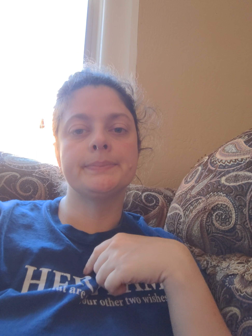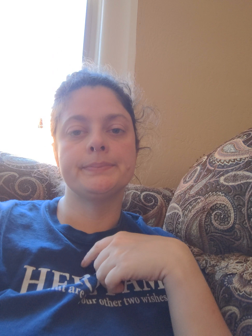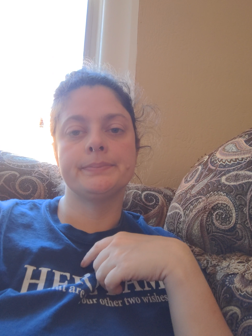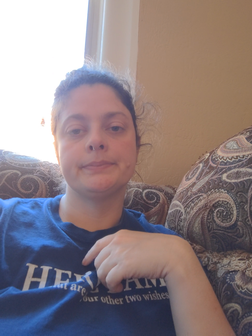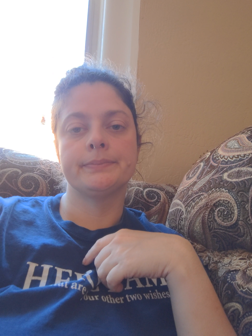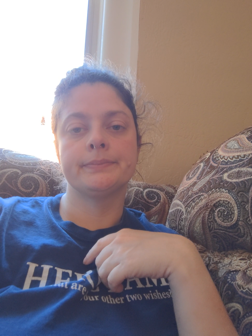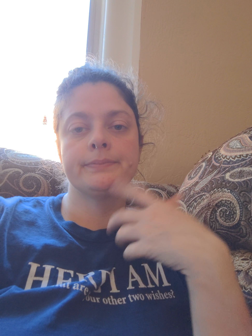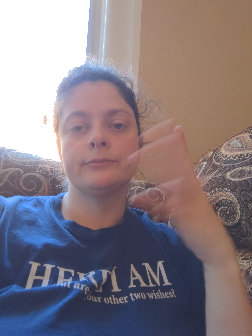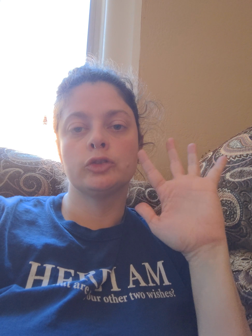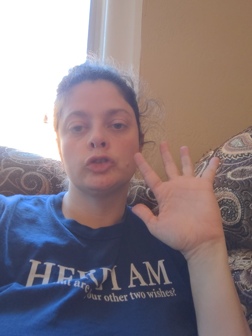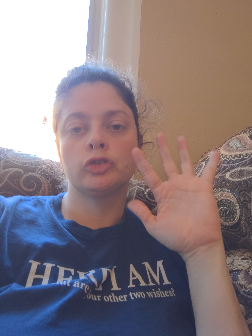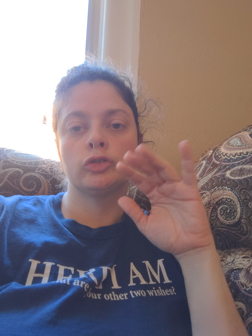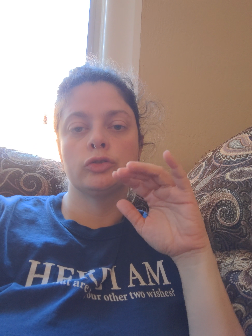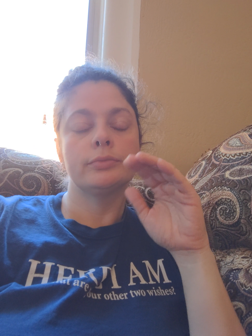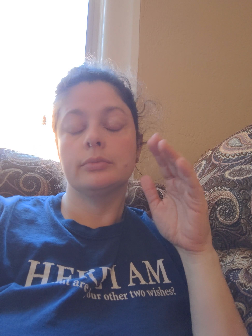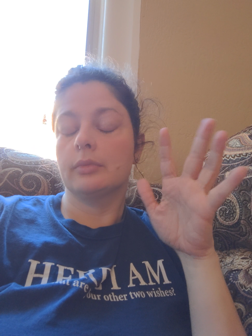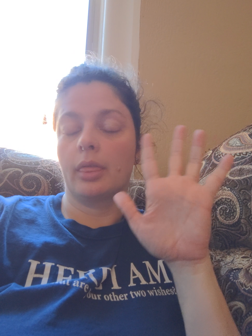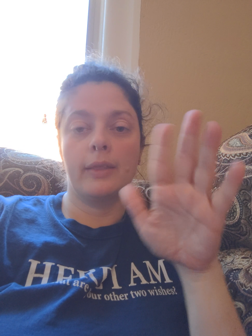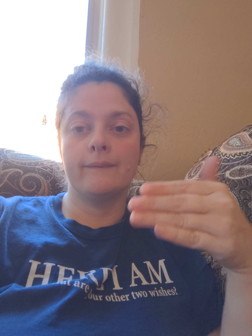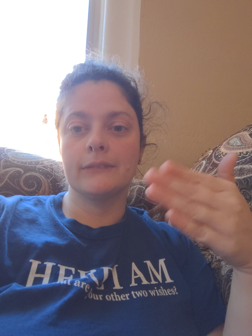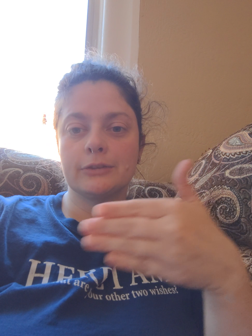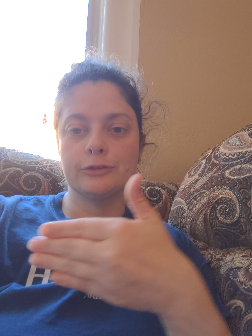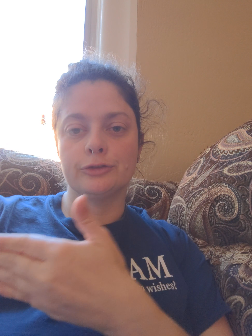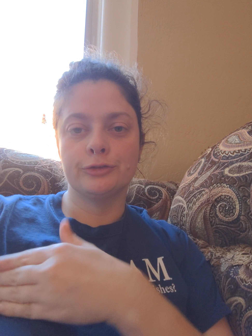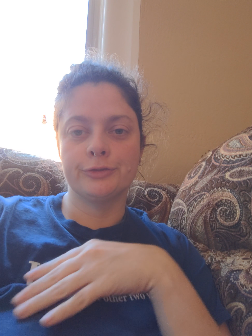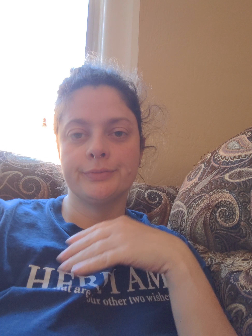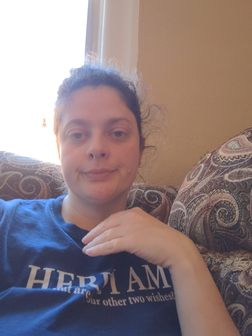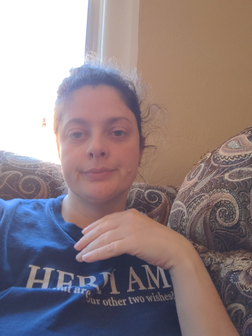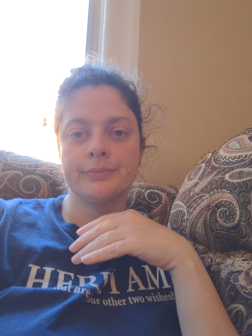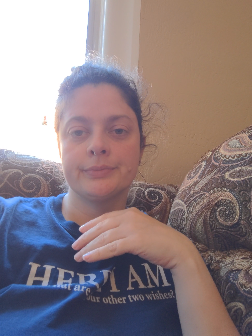fish